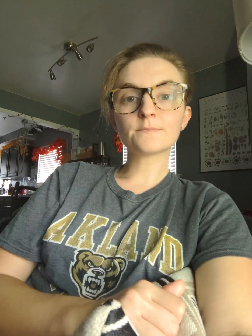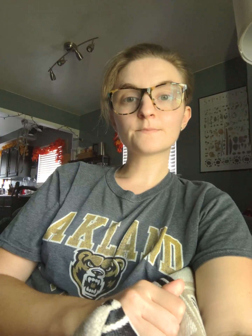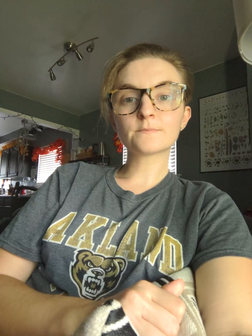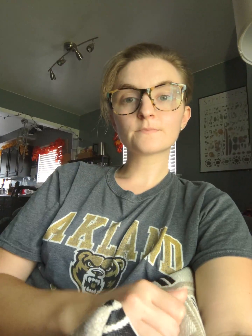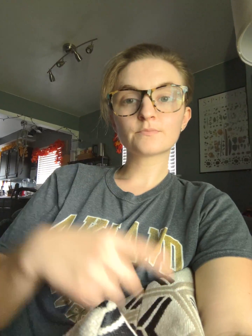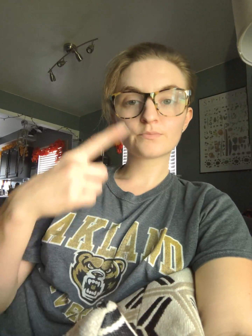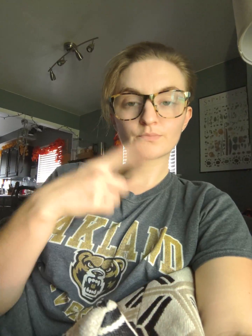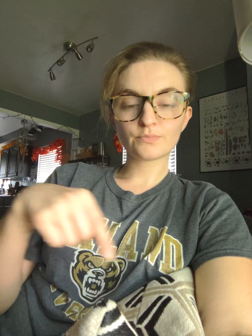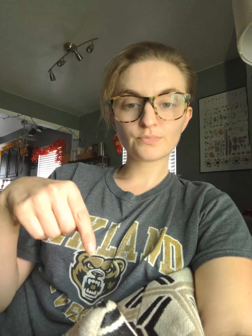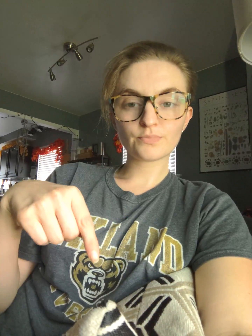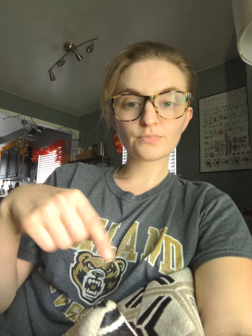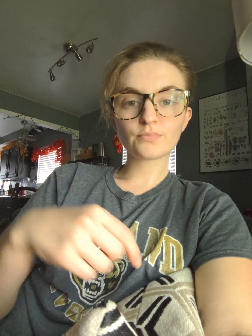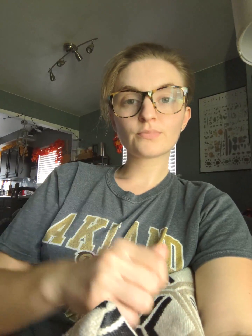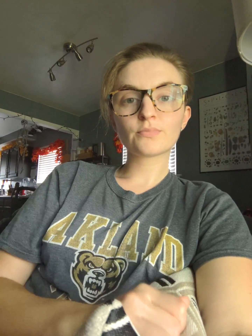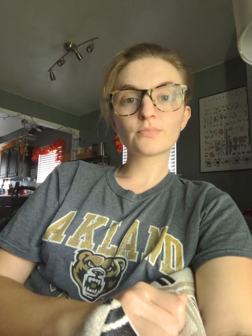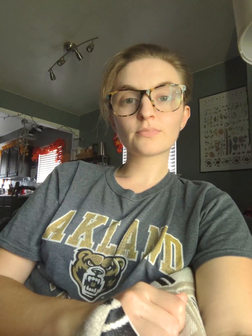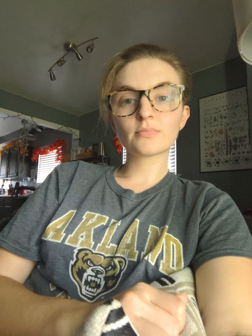cut